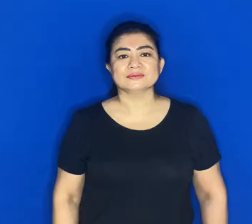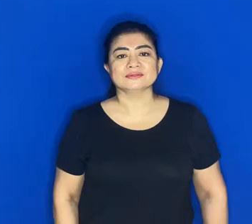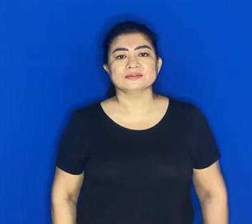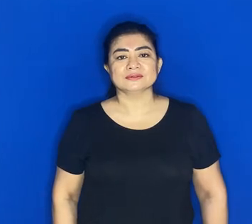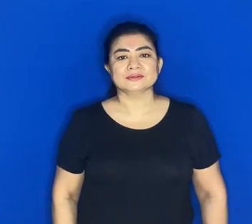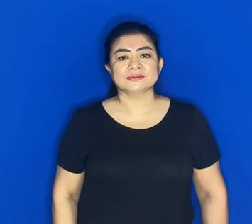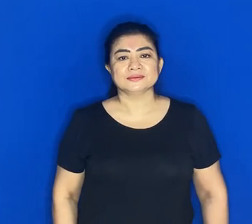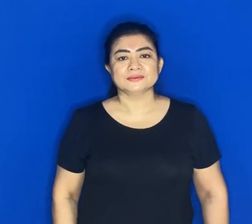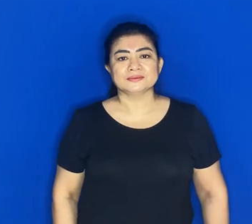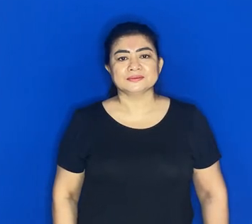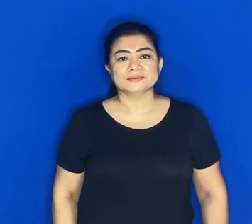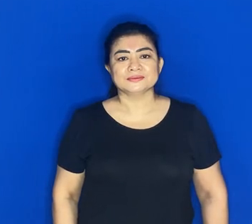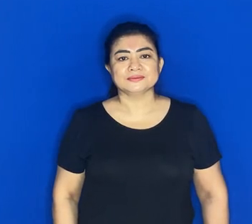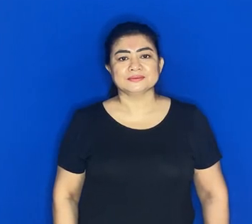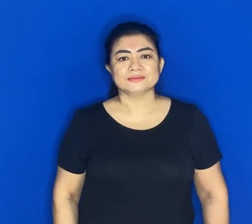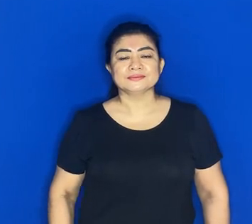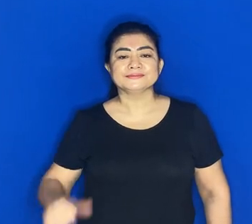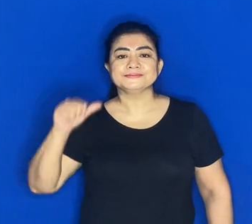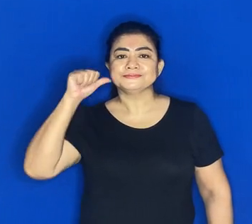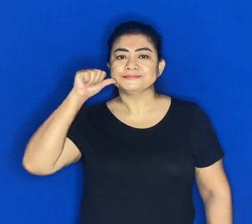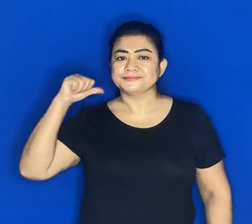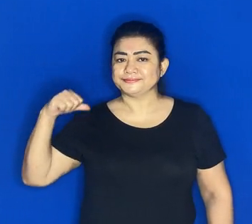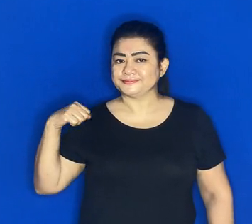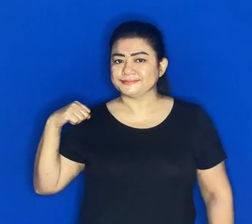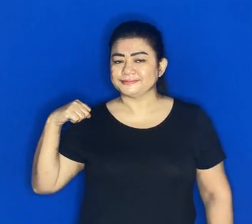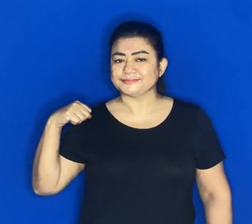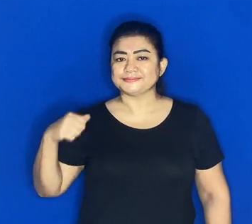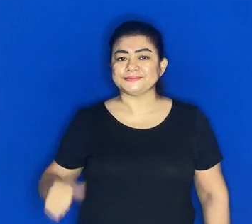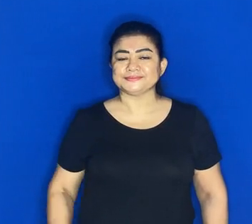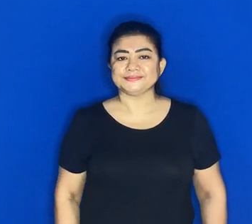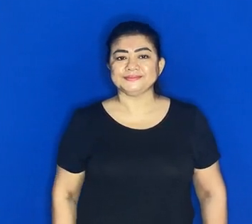yesterday